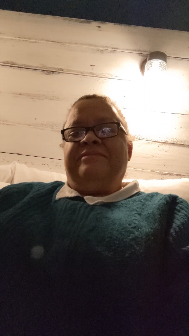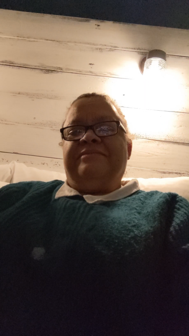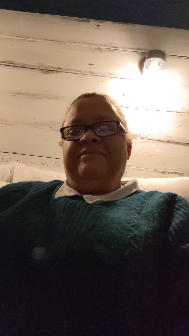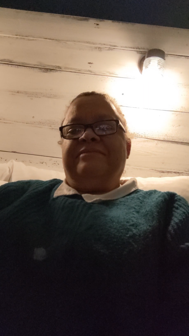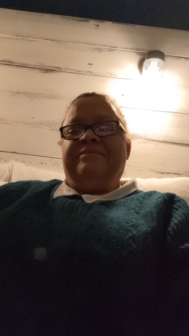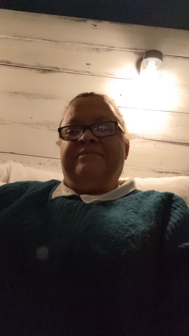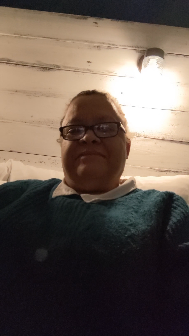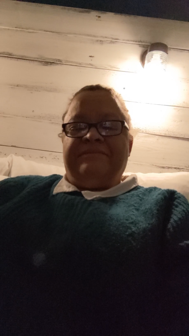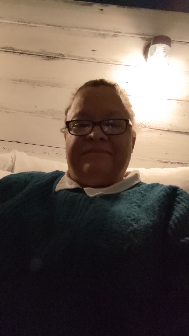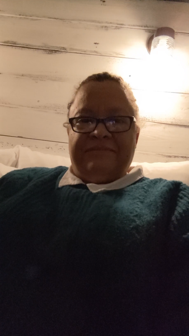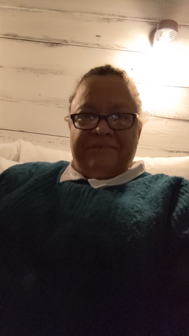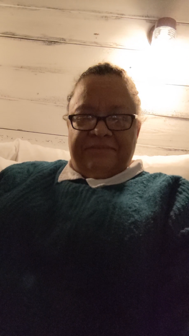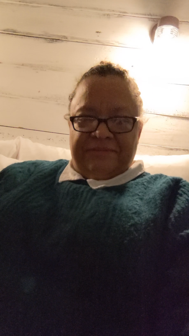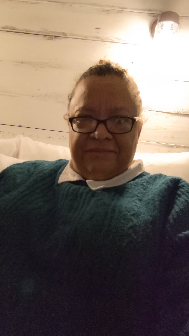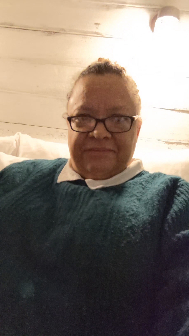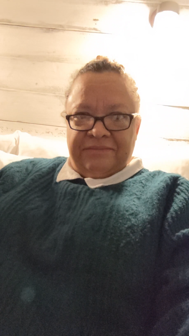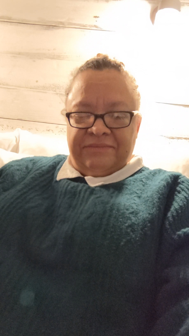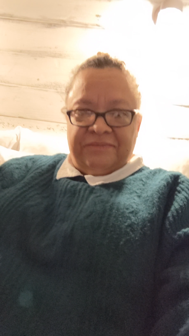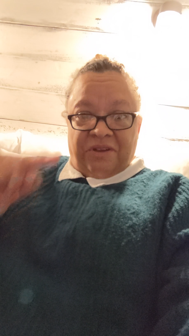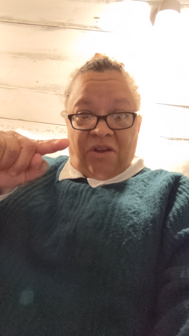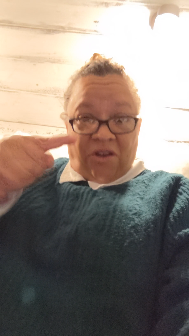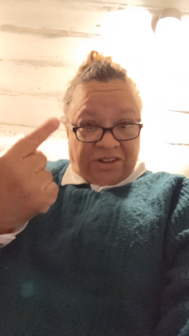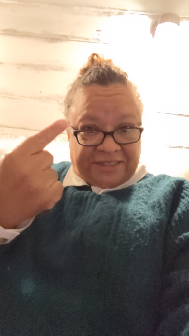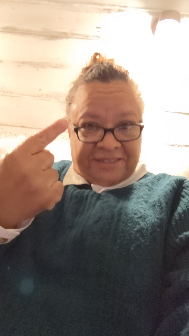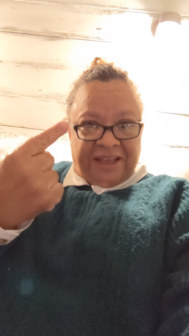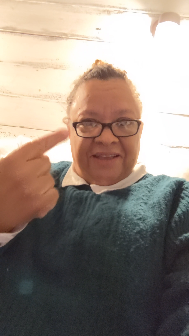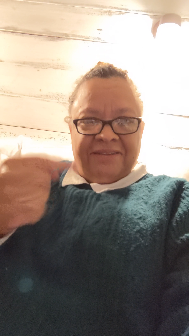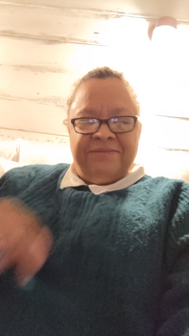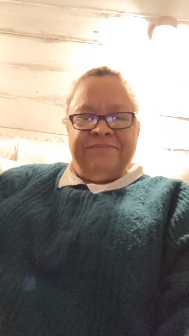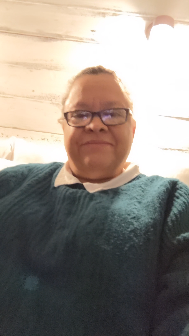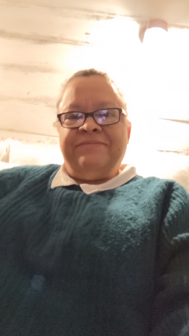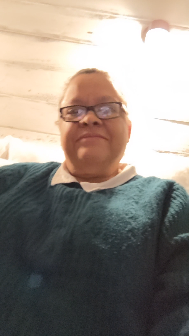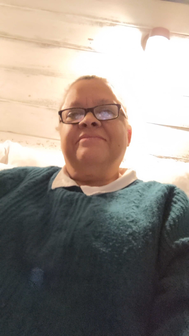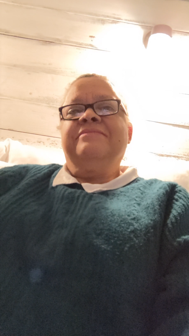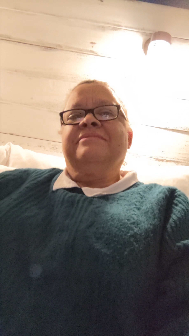hurt